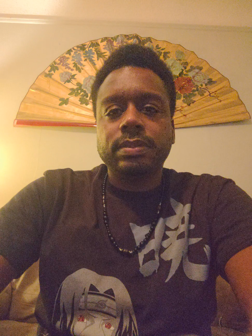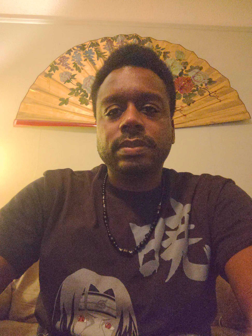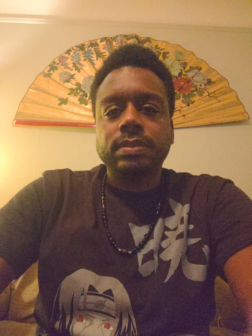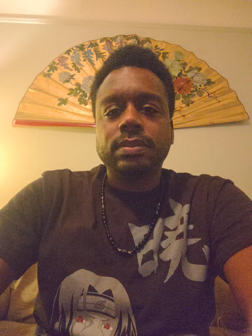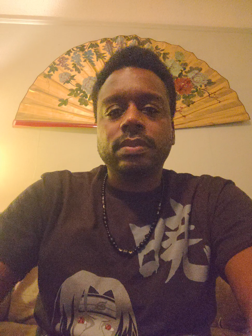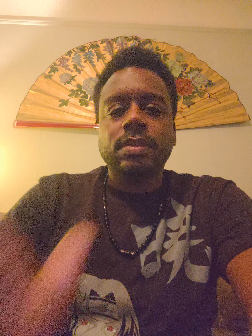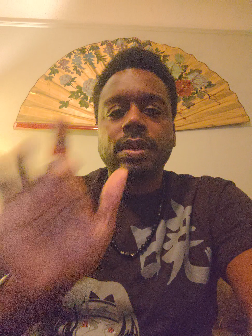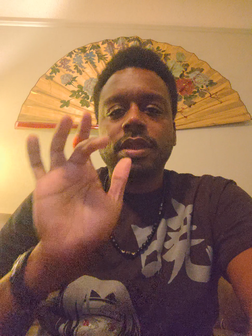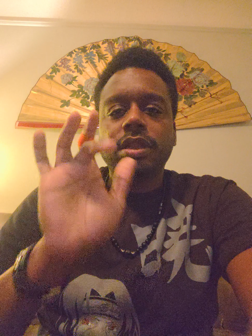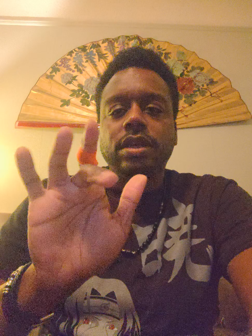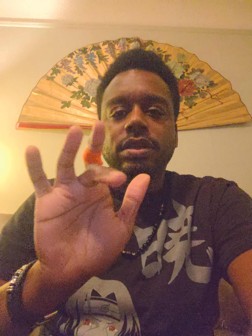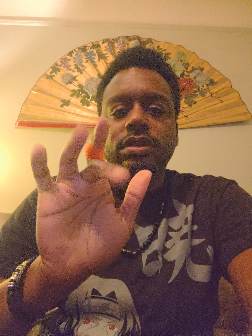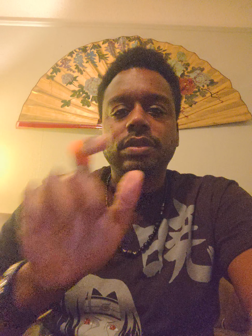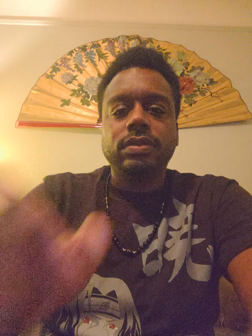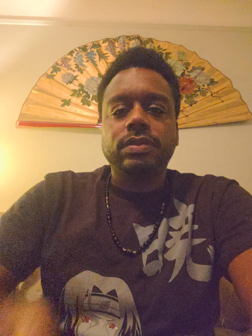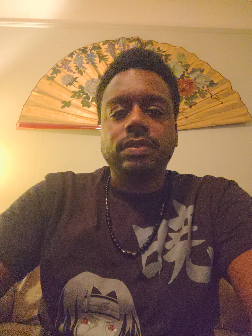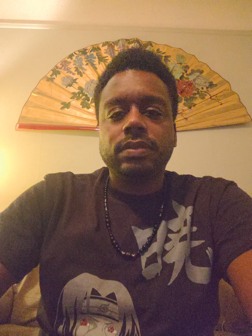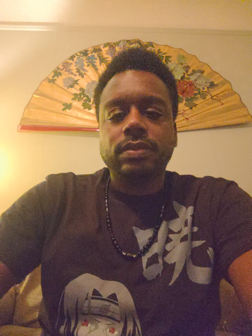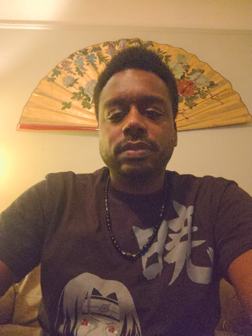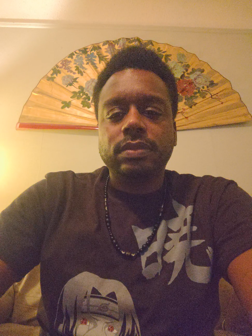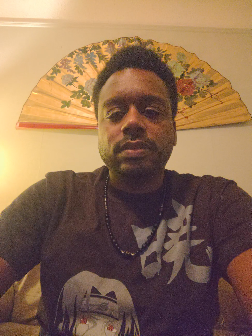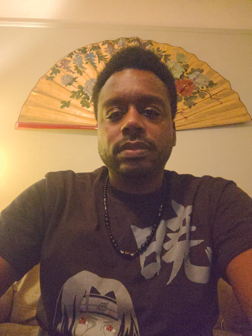touch